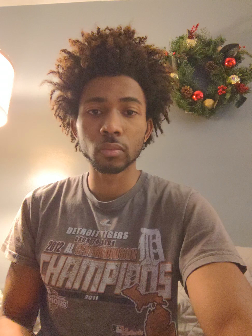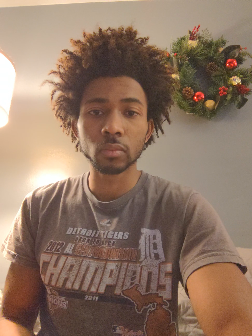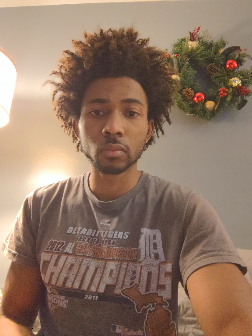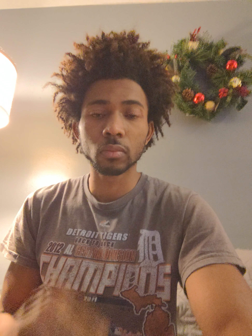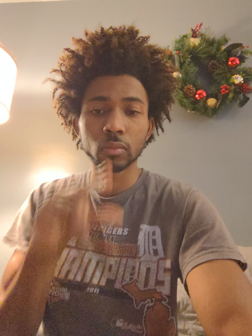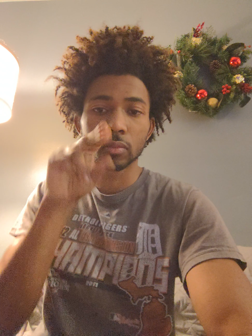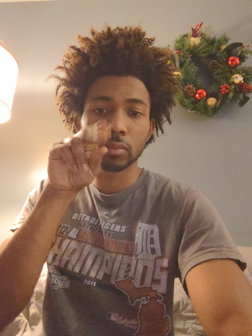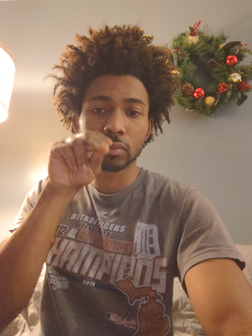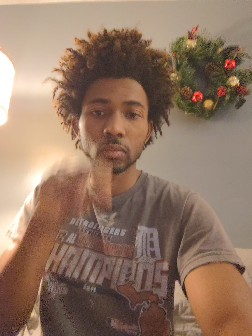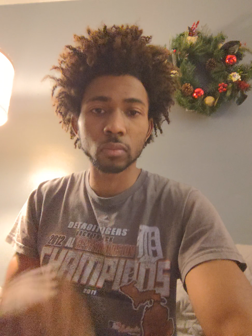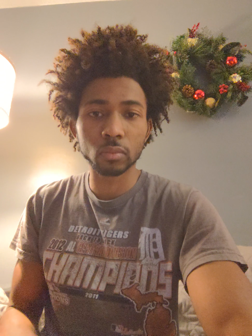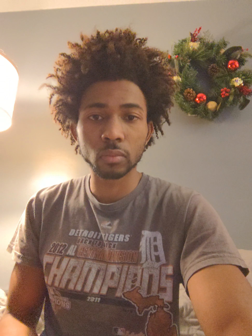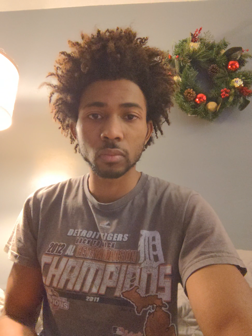duck